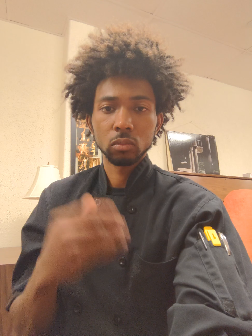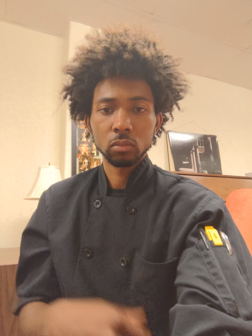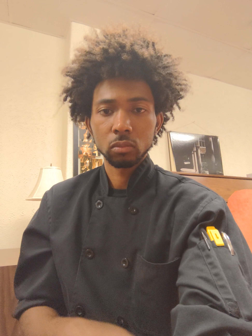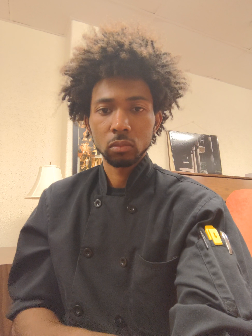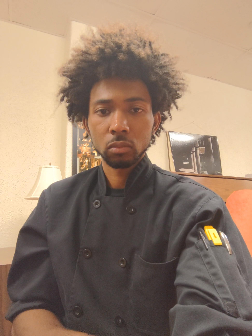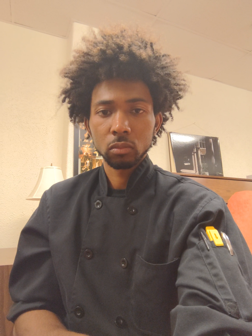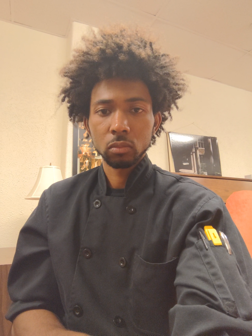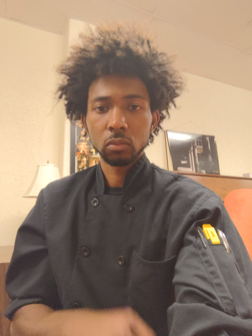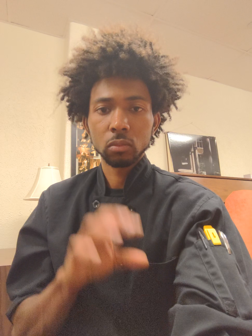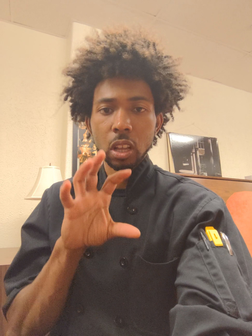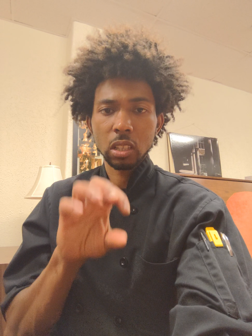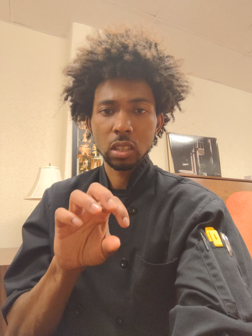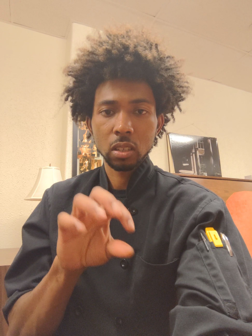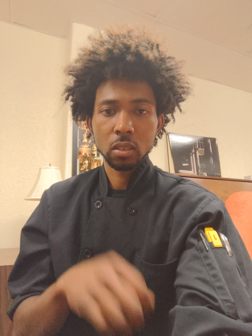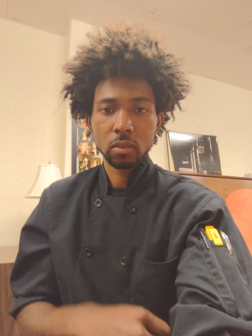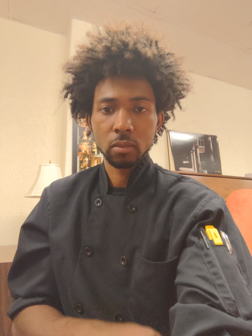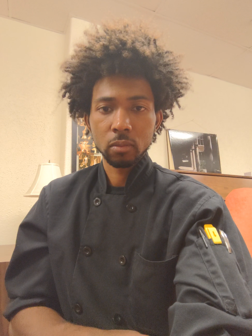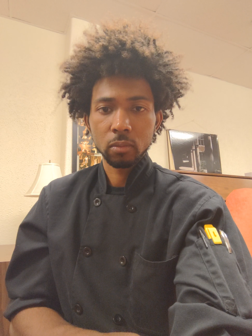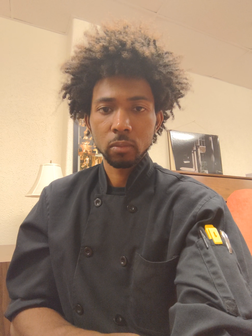bite